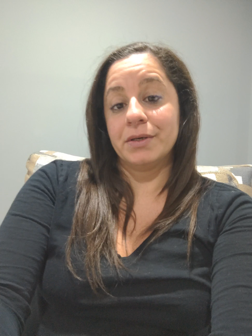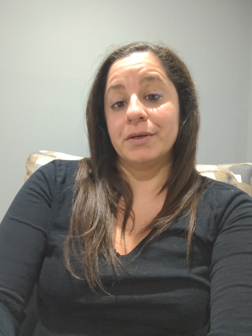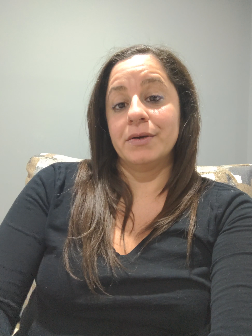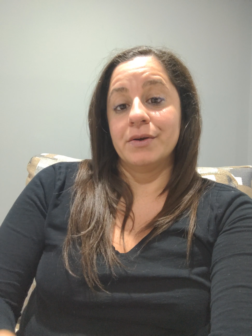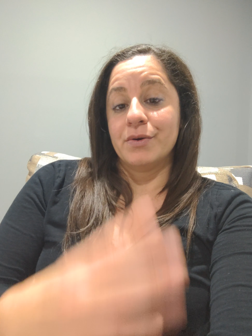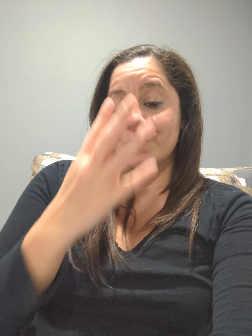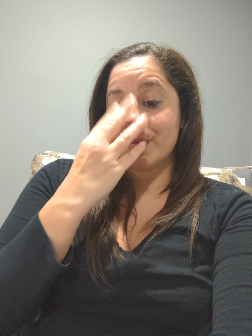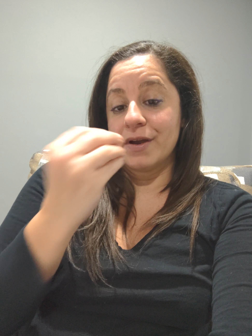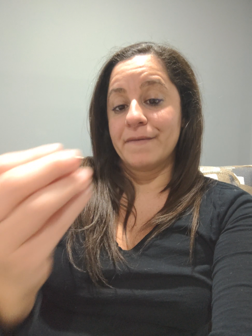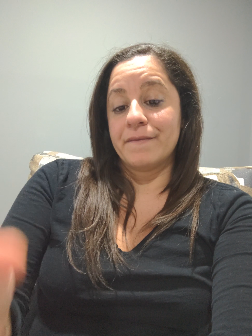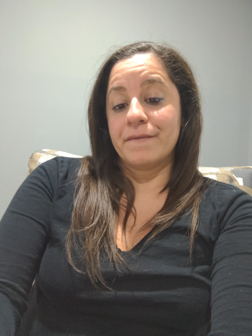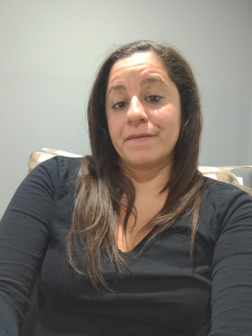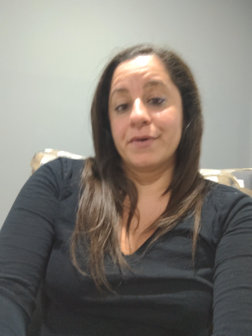wolf